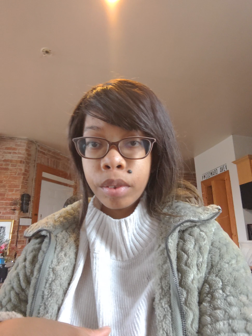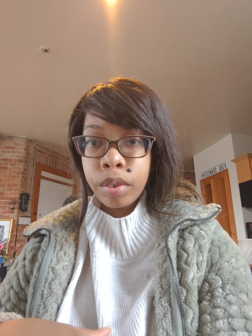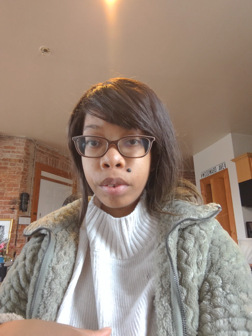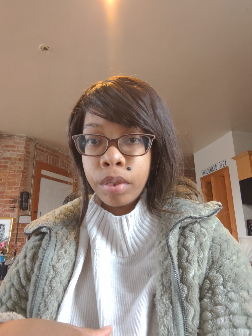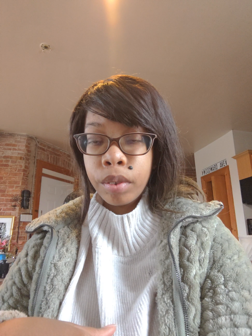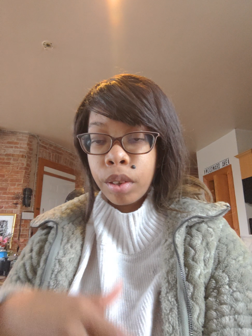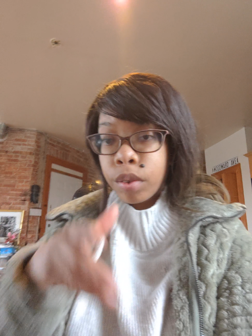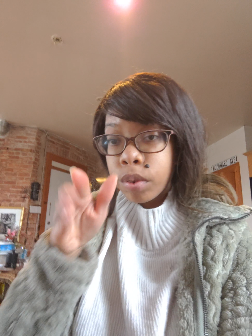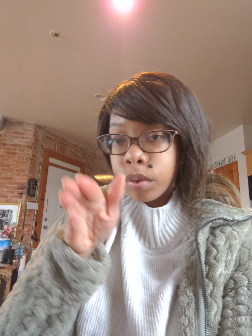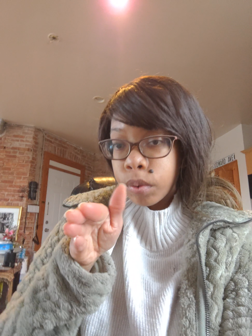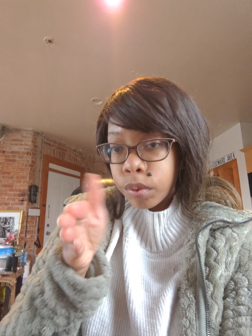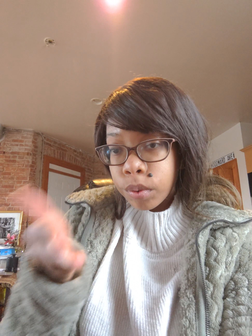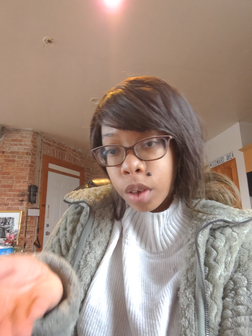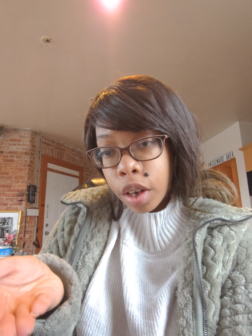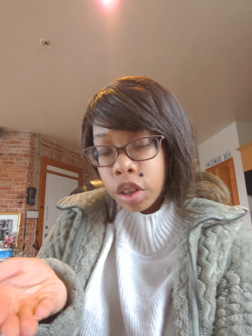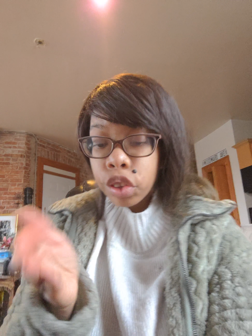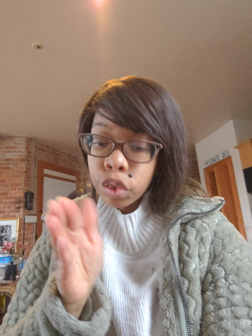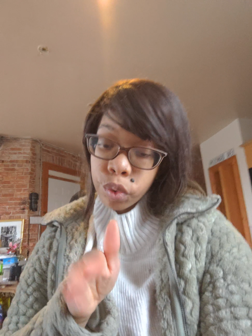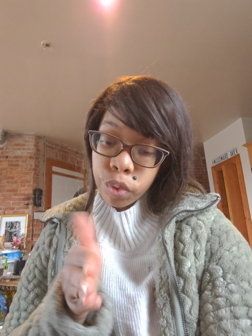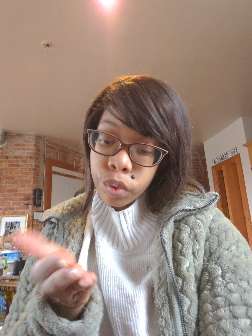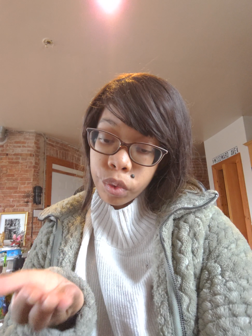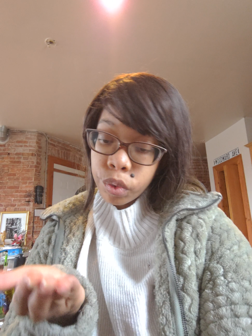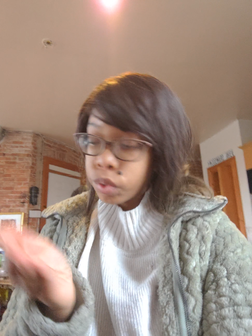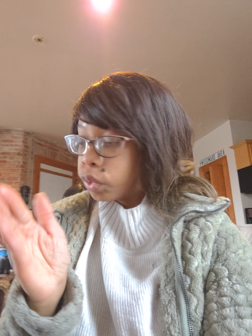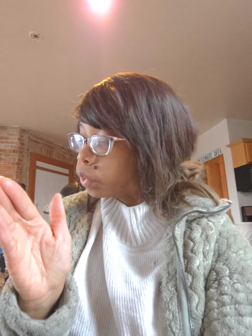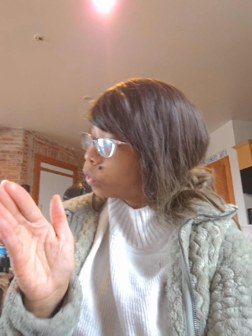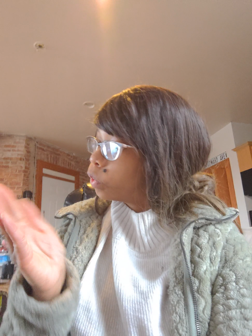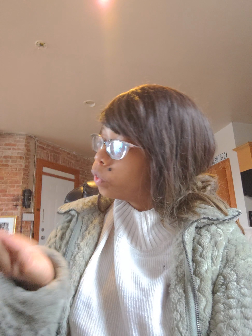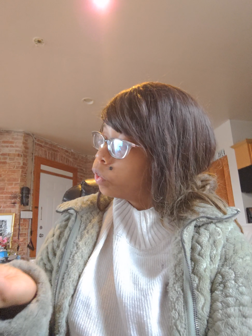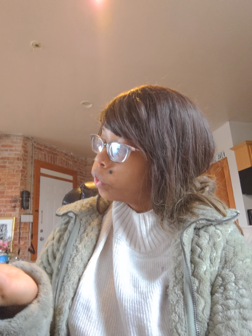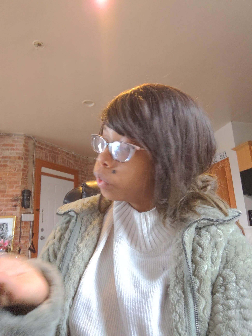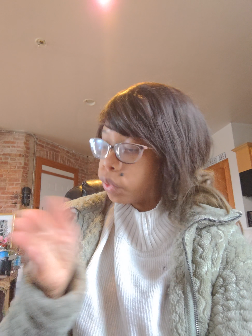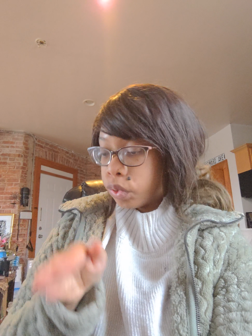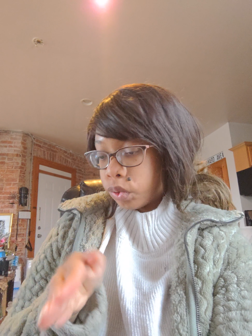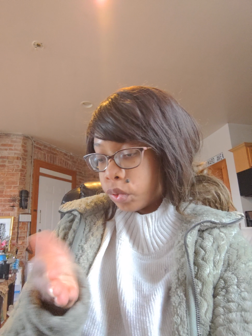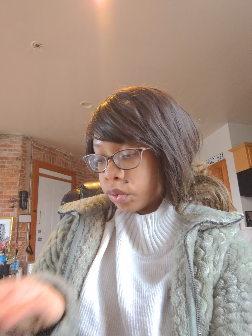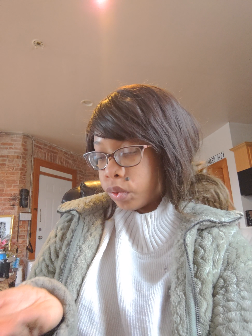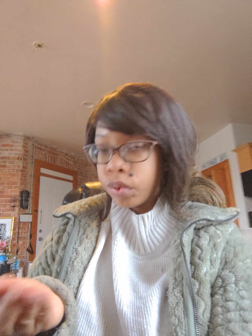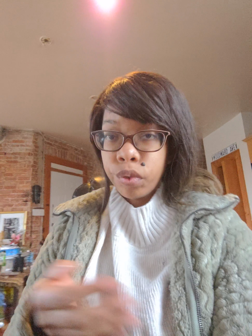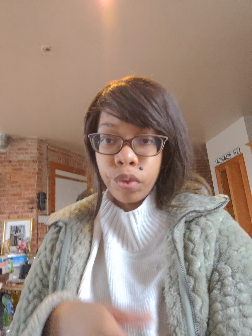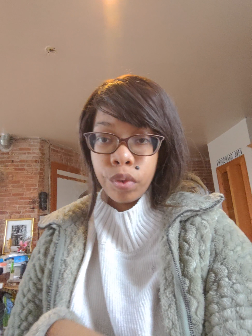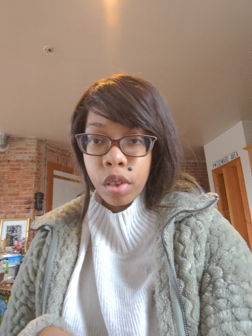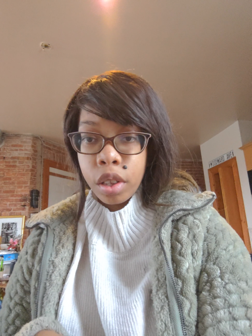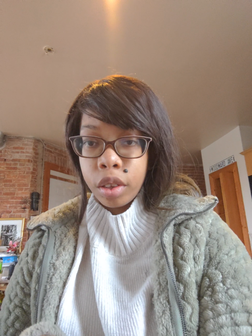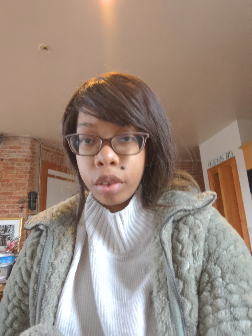book